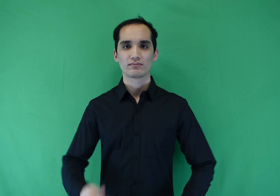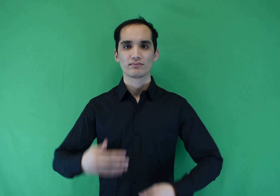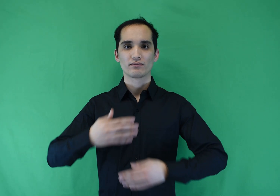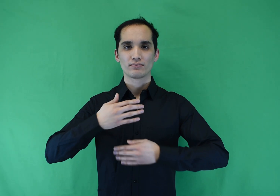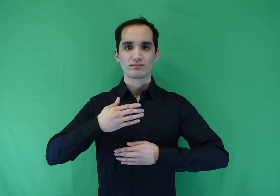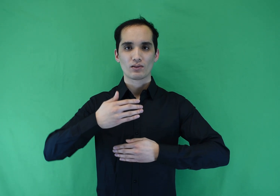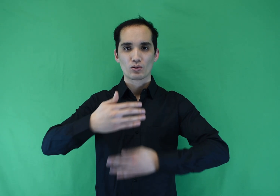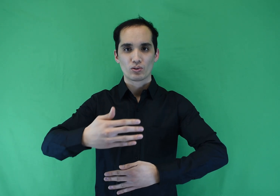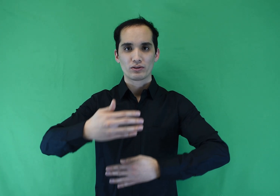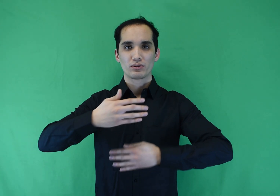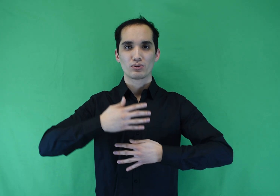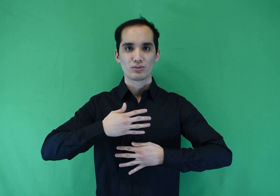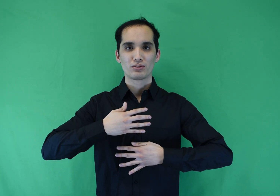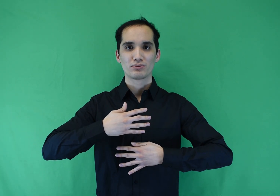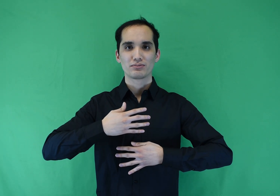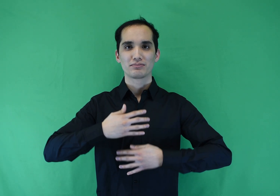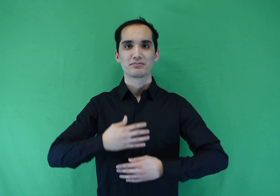respirar